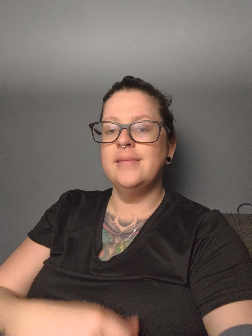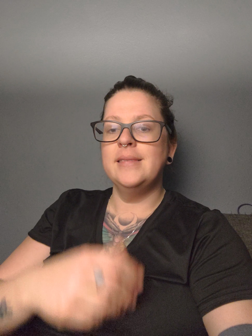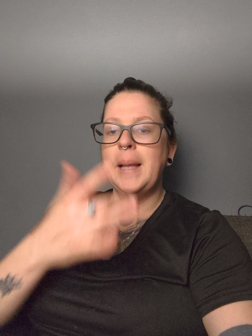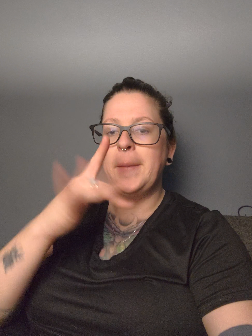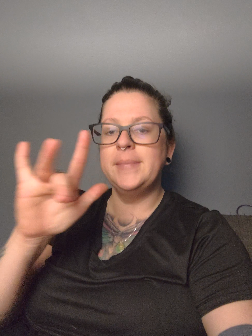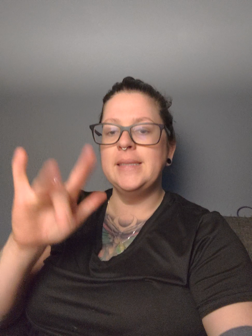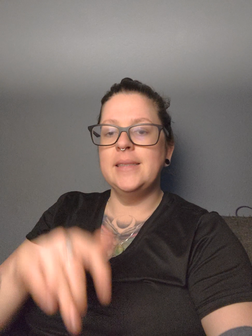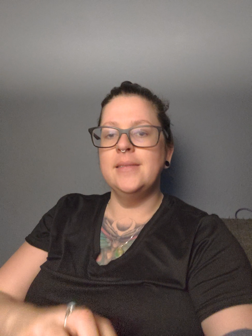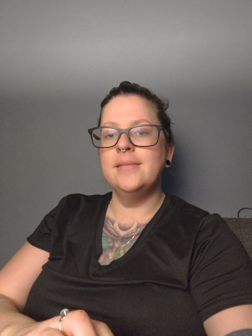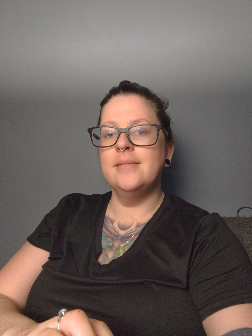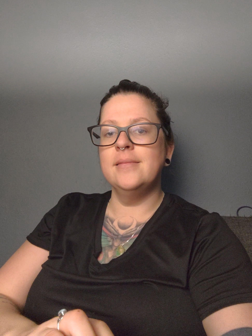empty